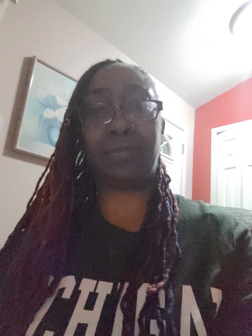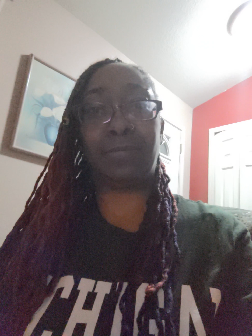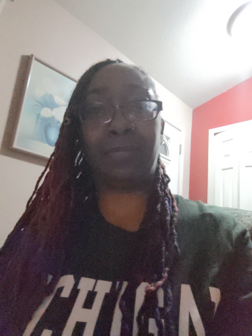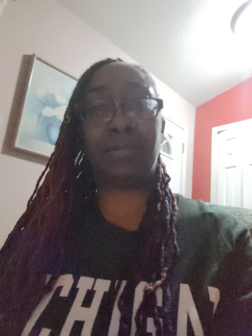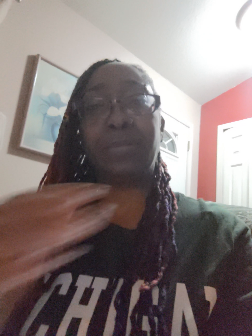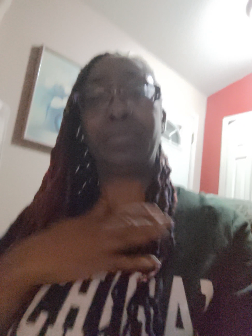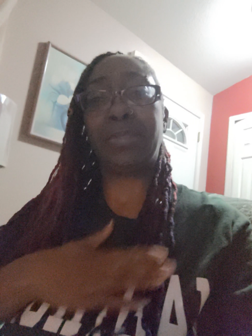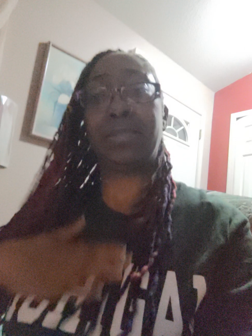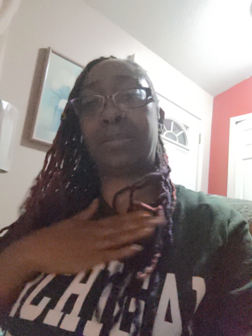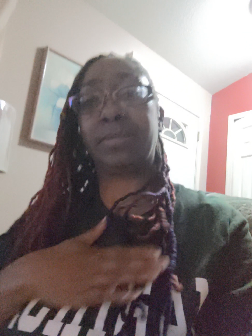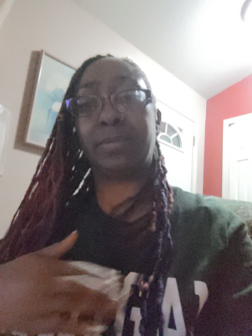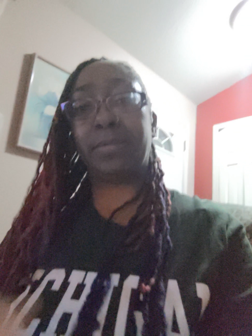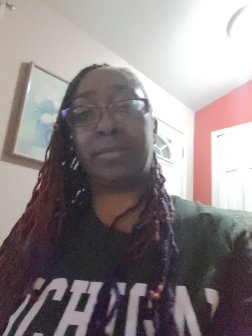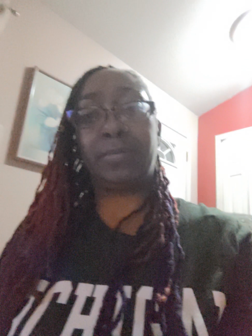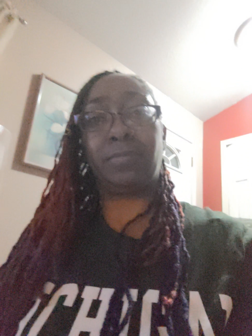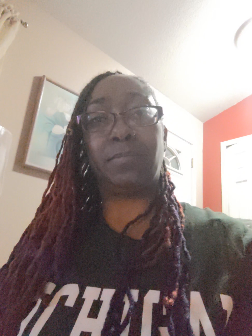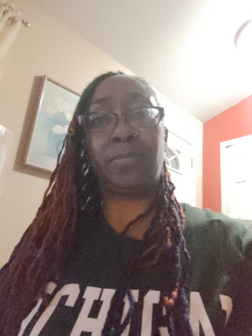please